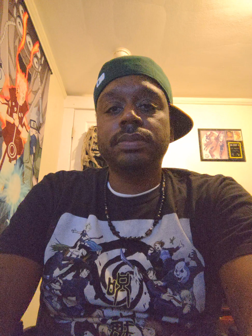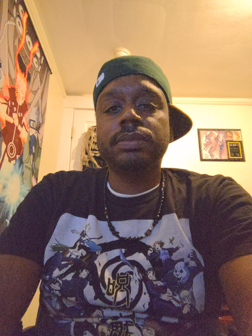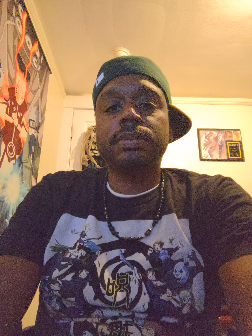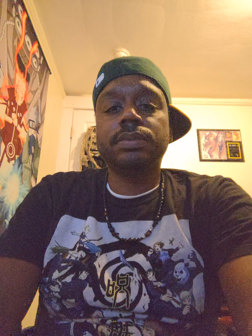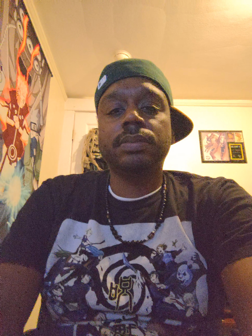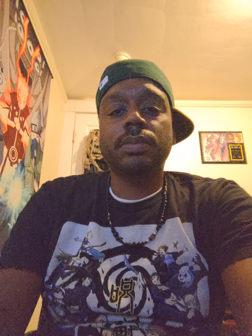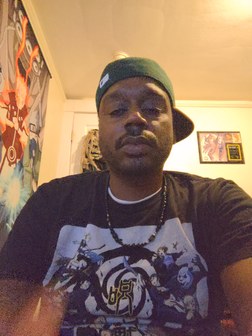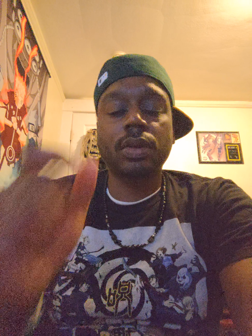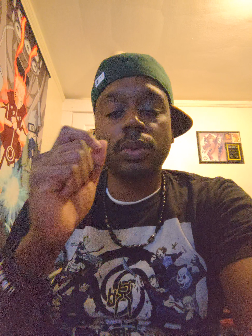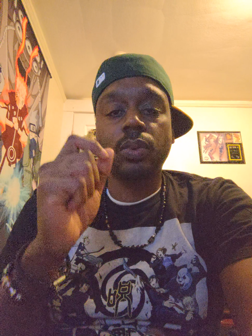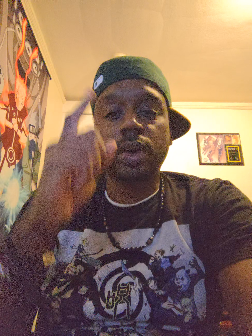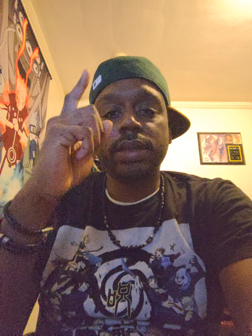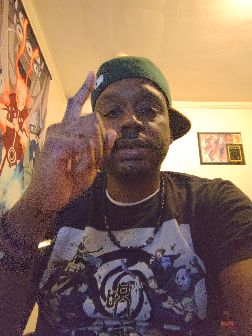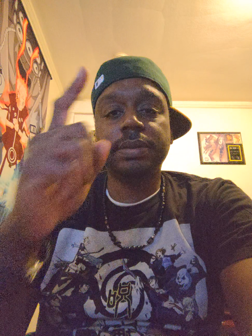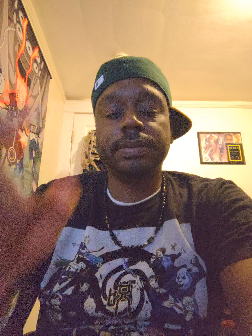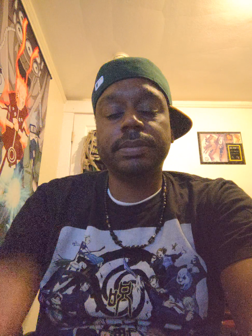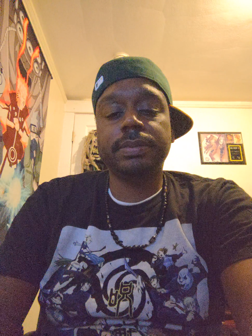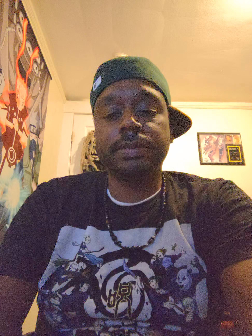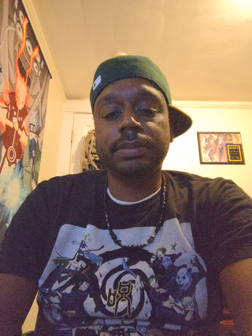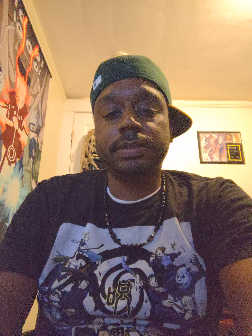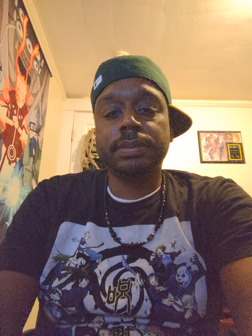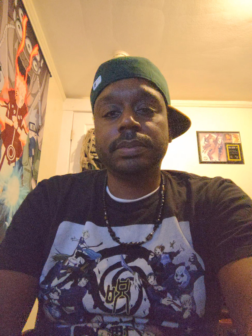wake